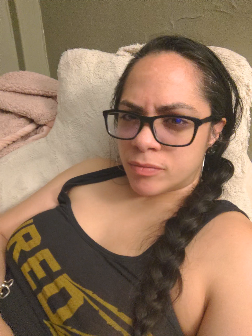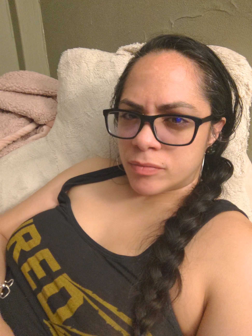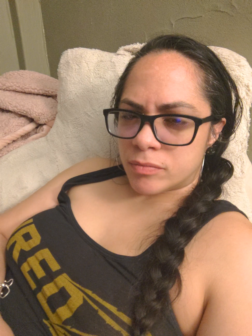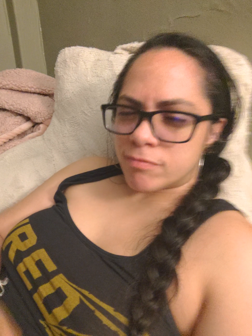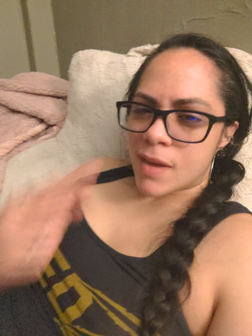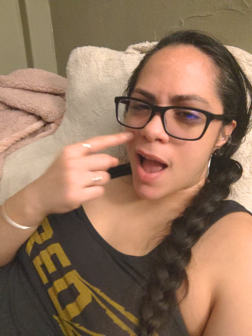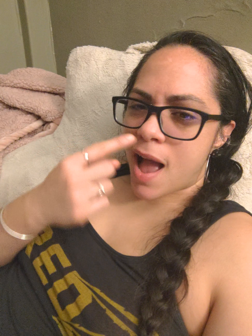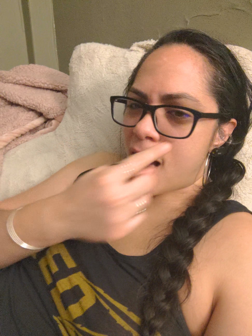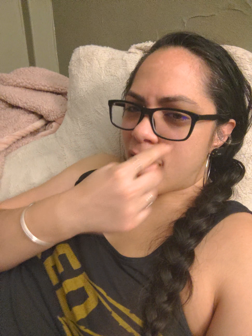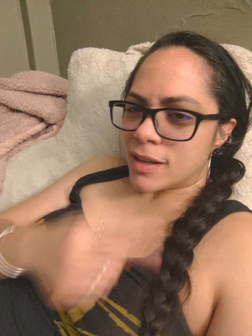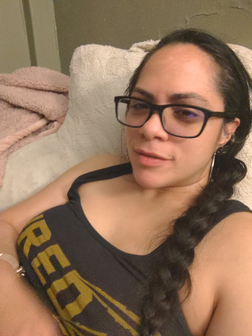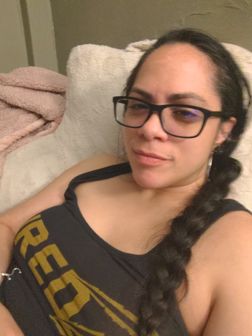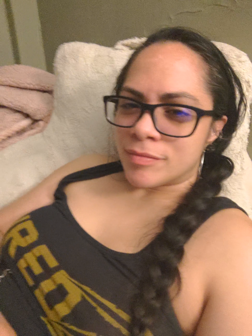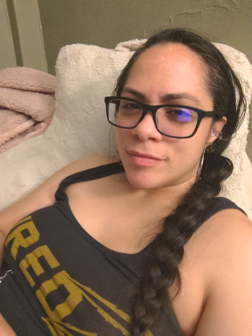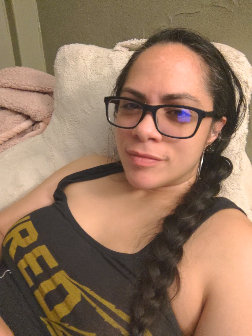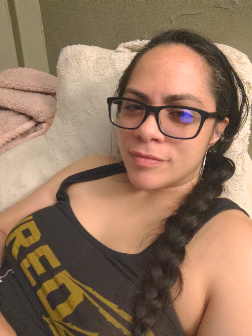eye